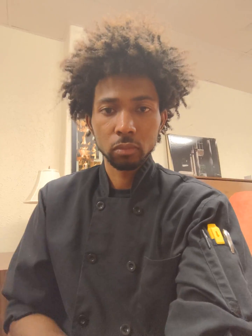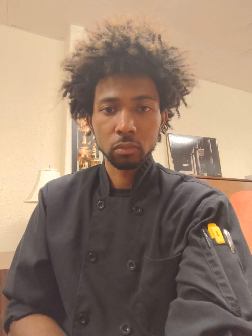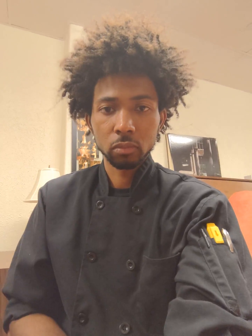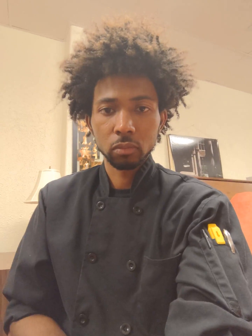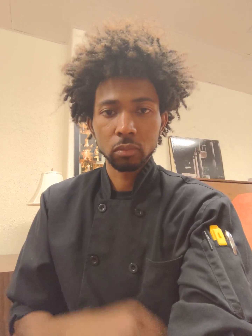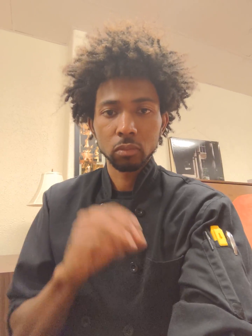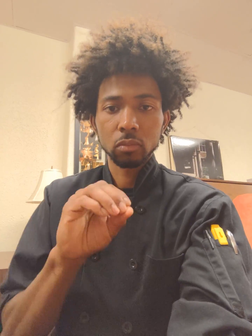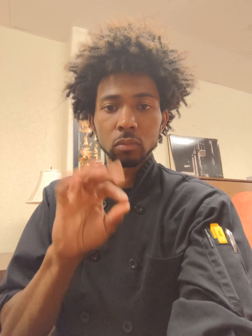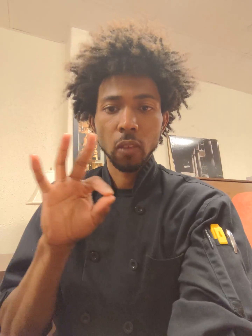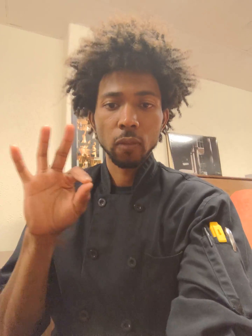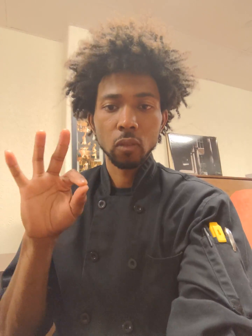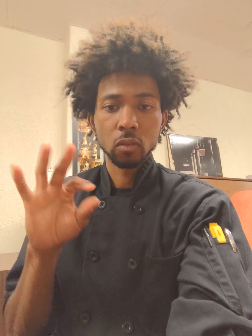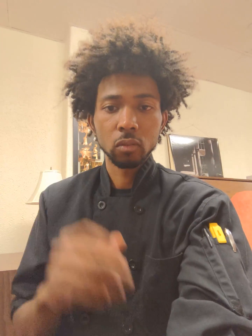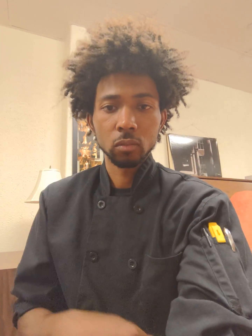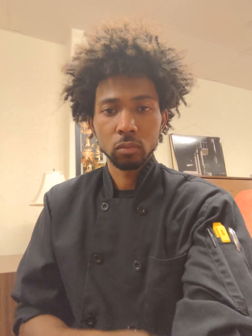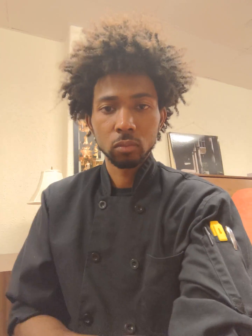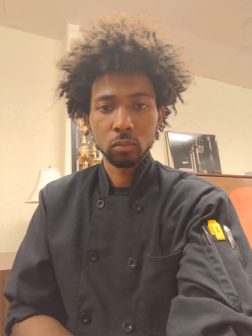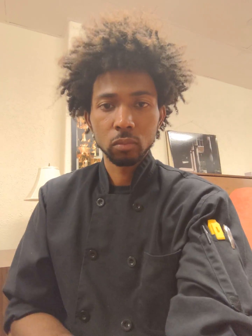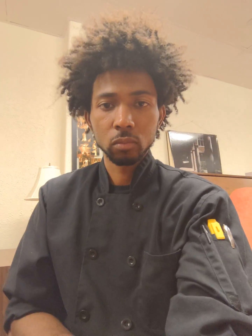off